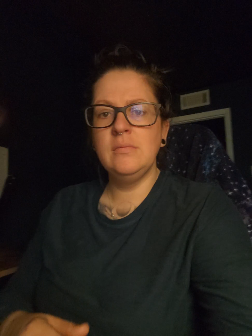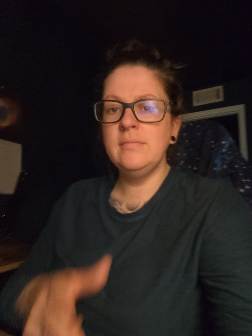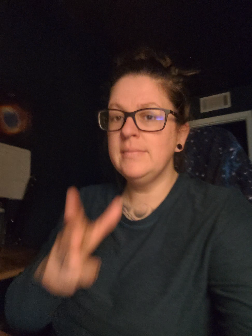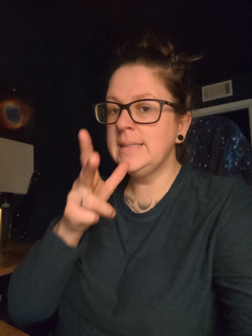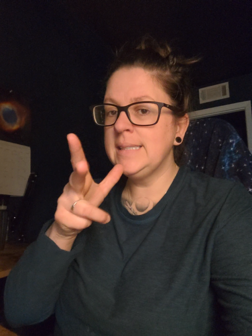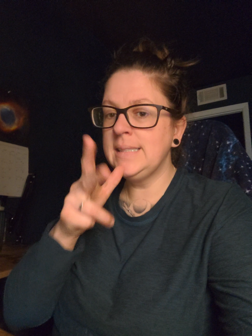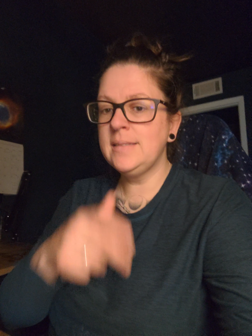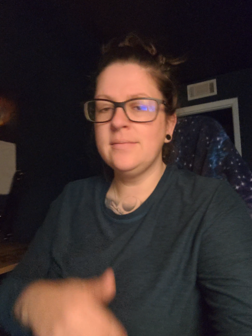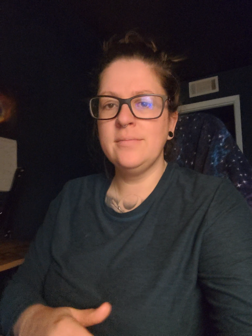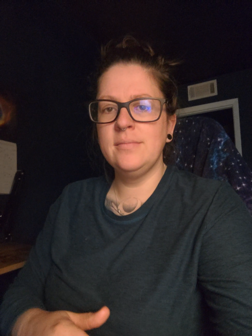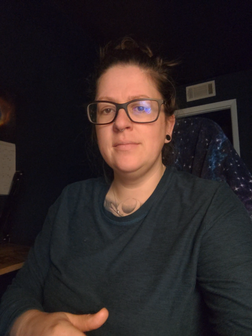hen